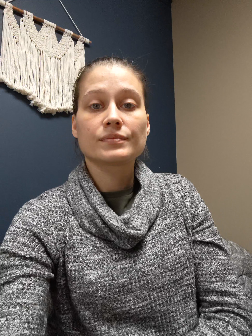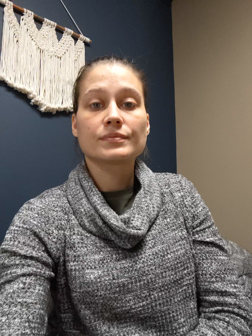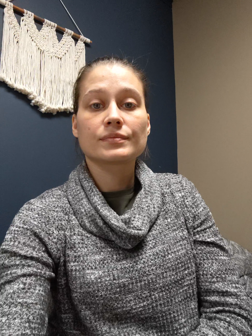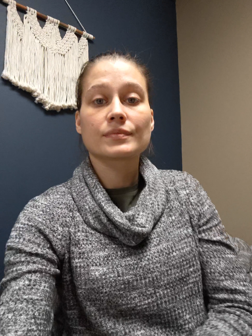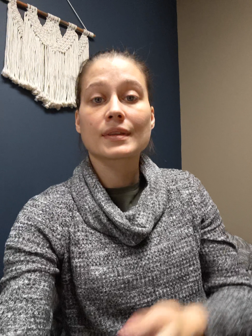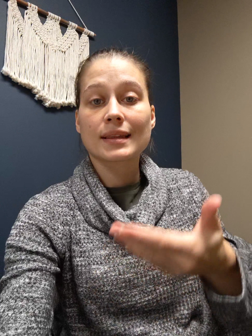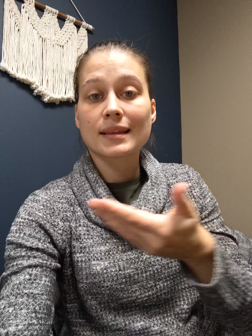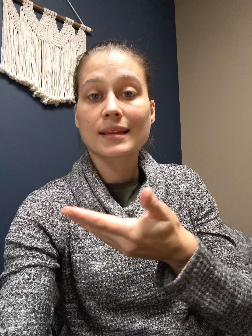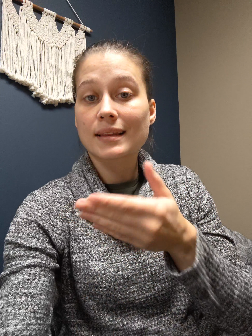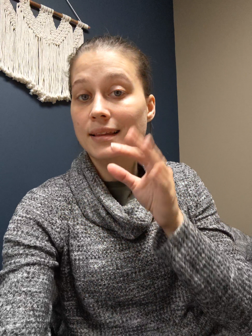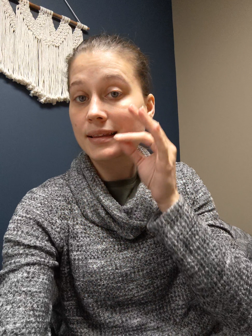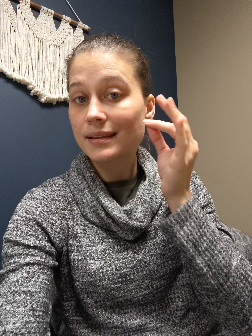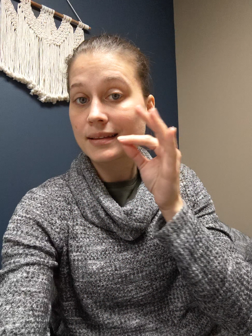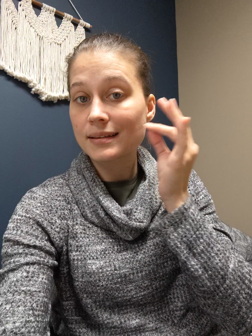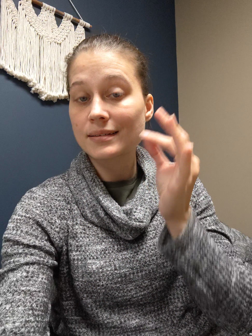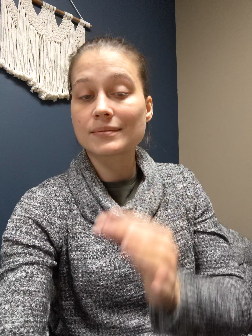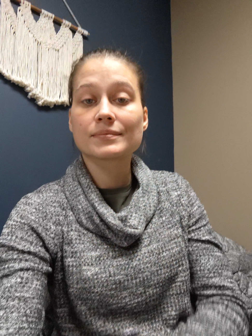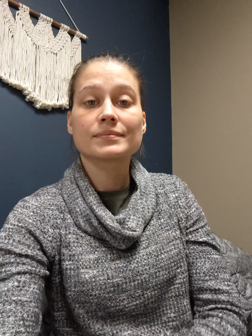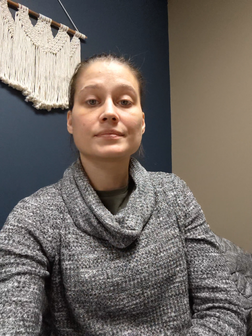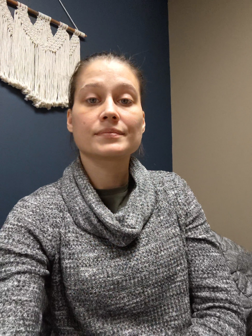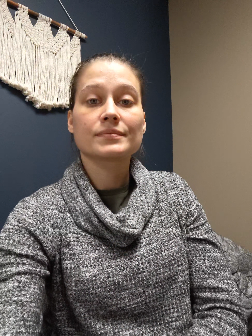kitty